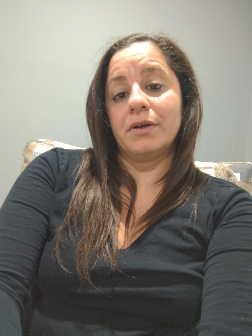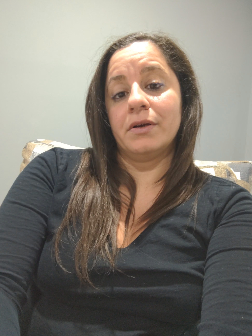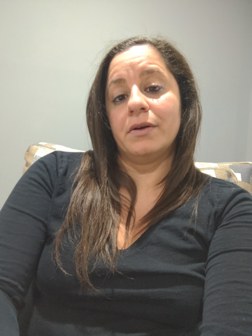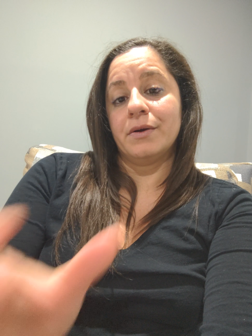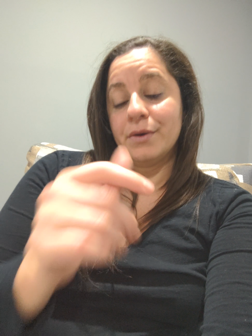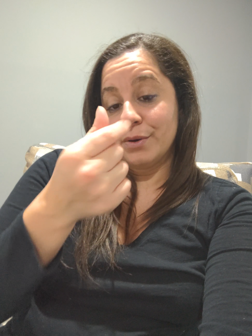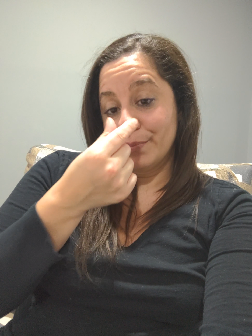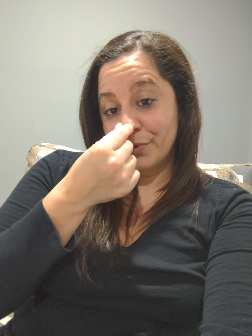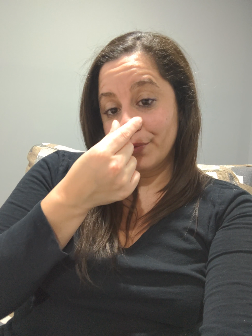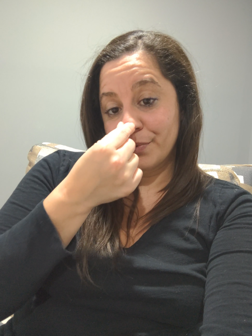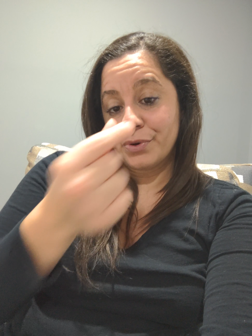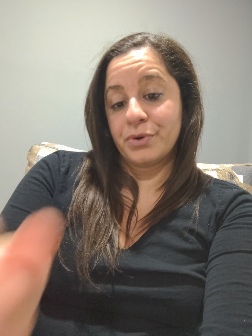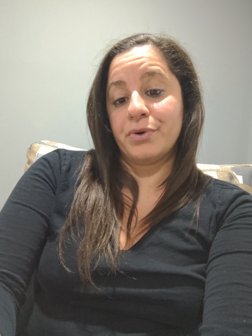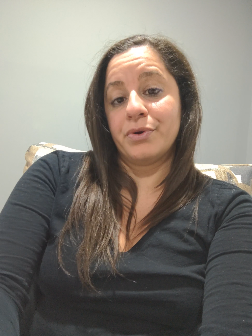potty